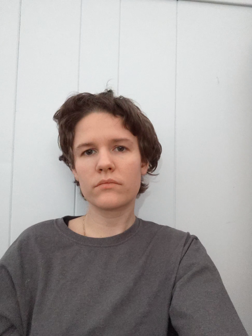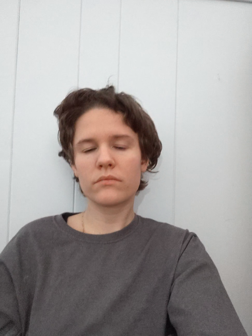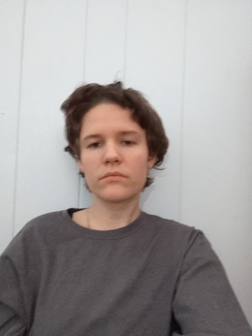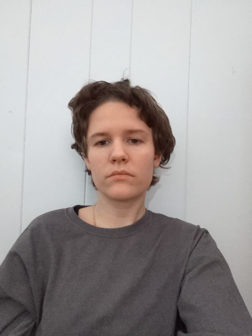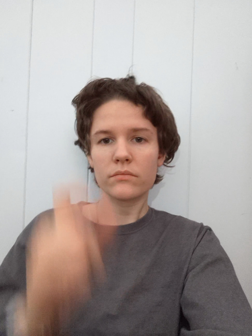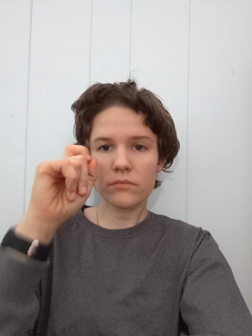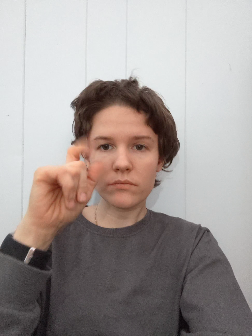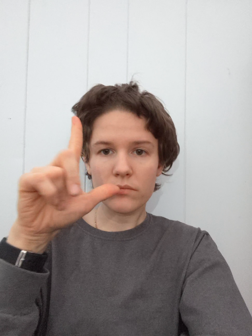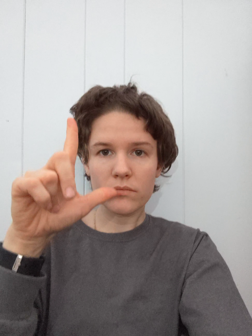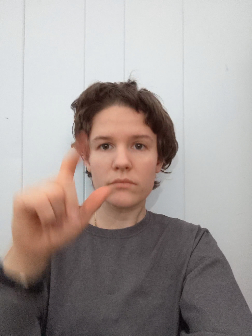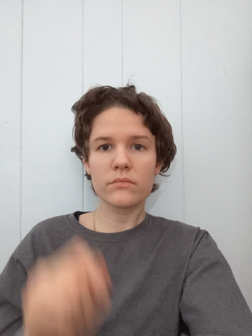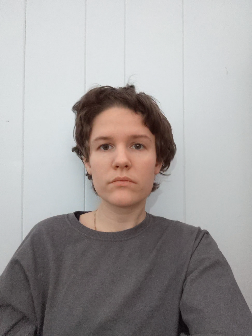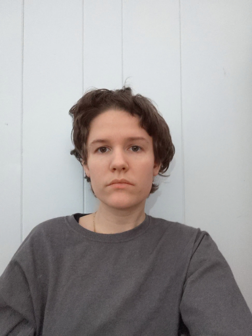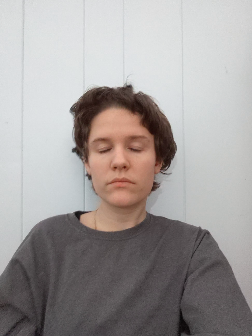awake